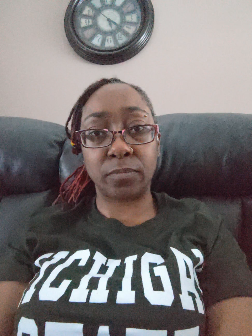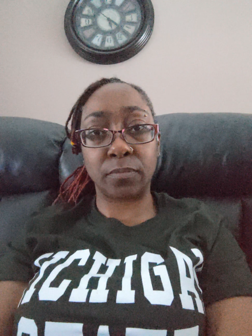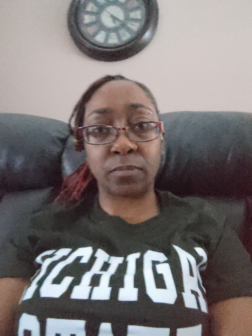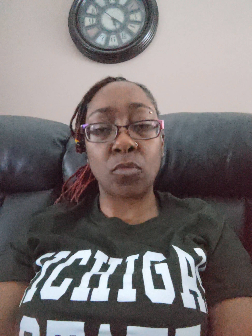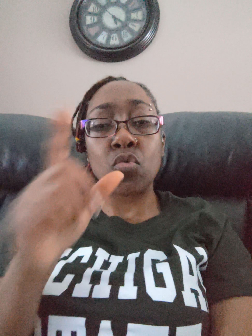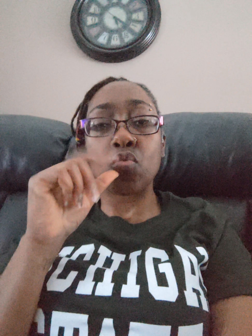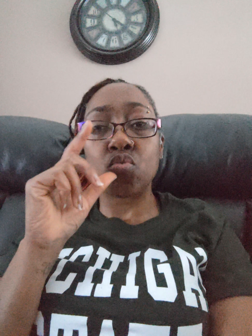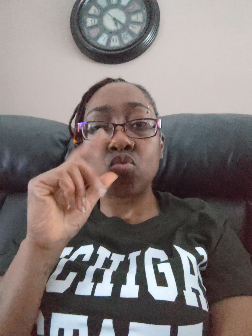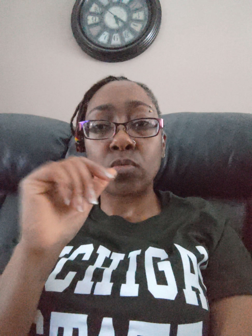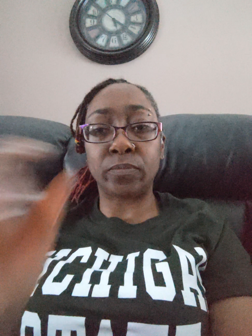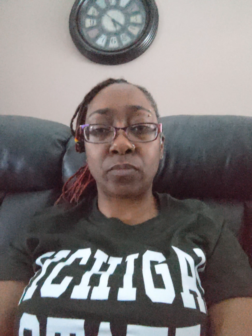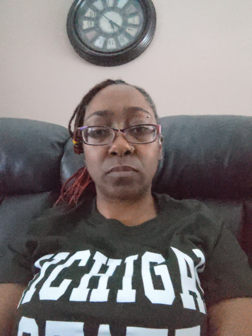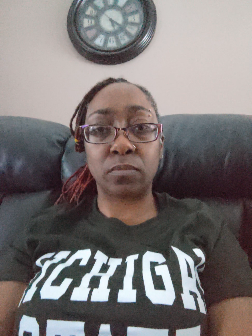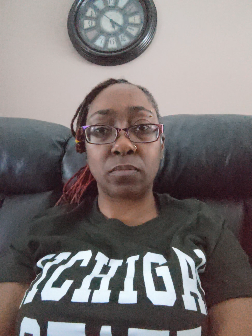who